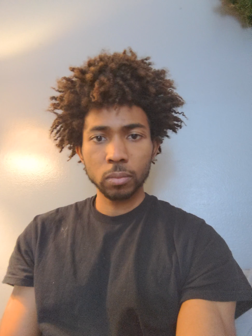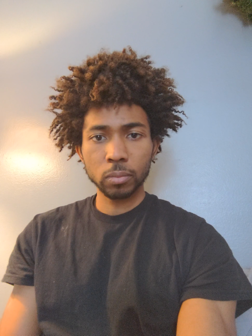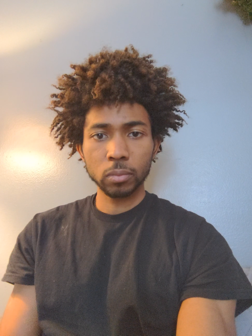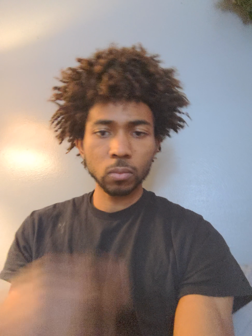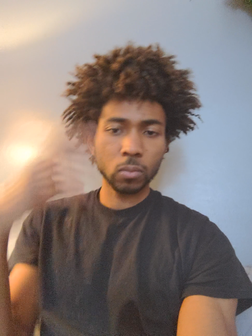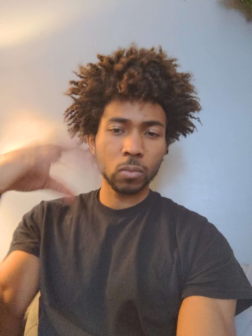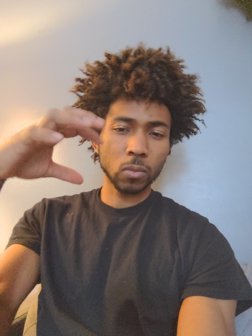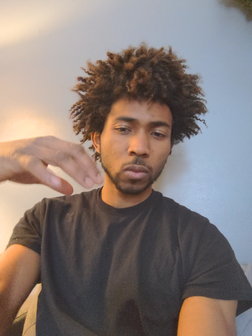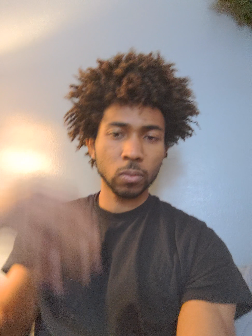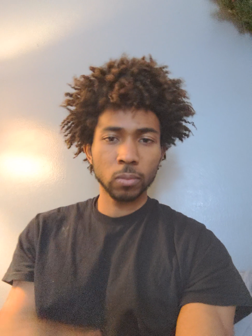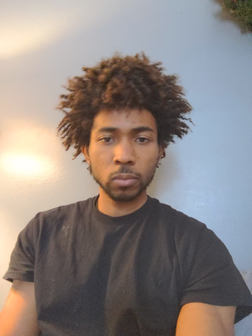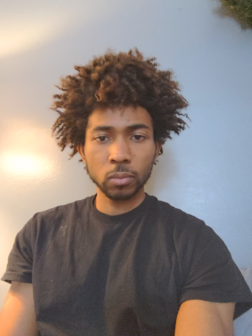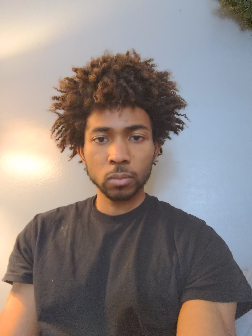rain